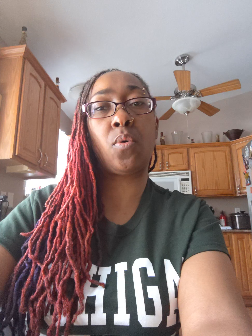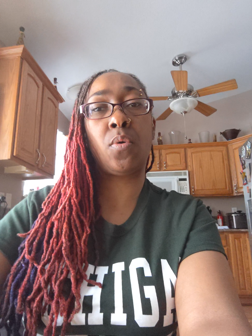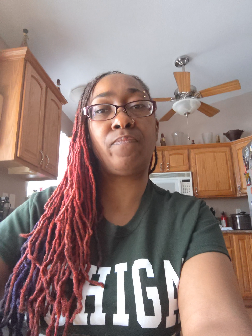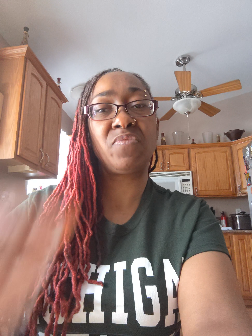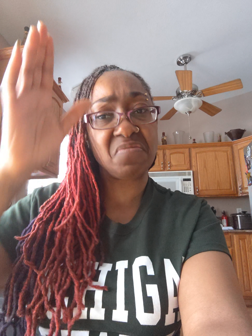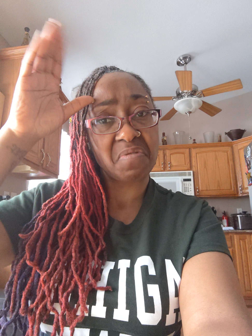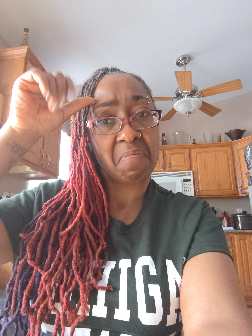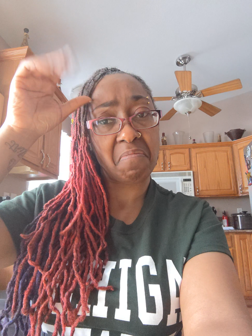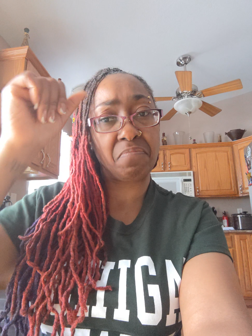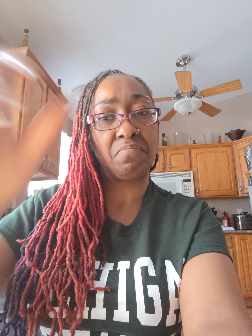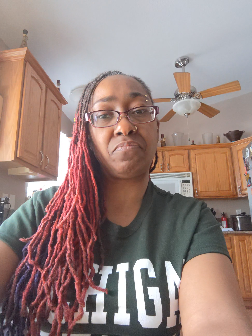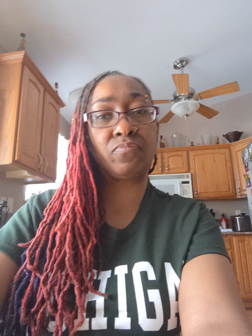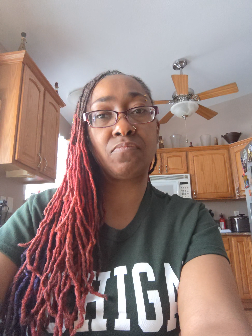donkey